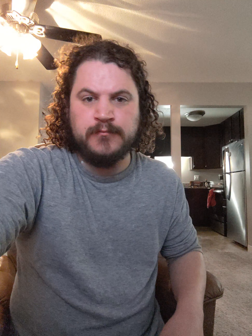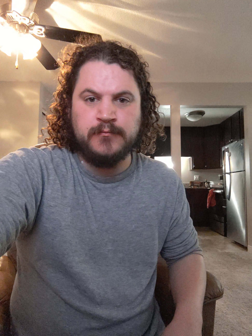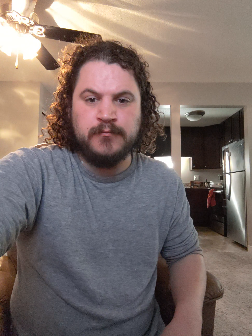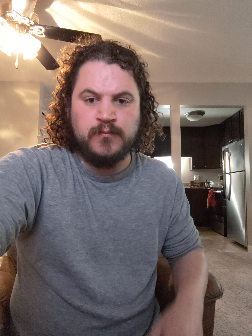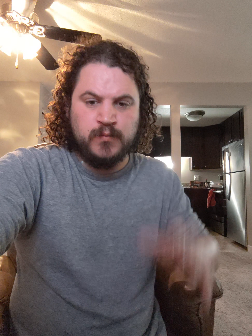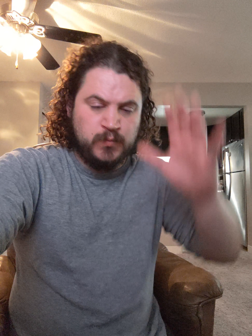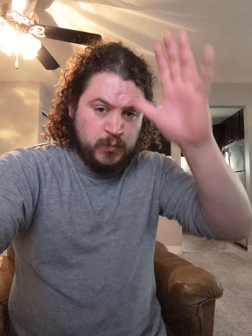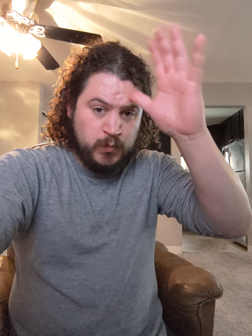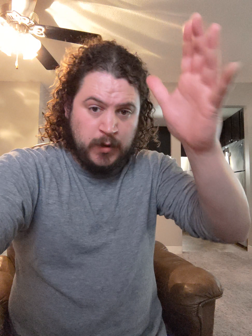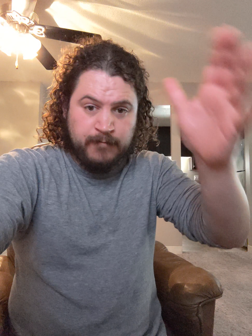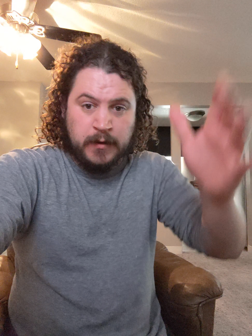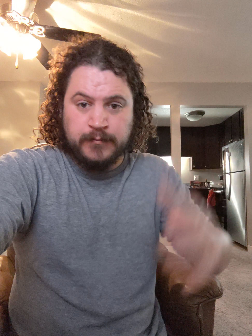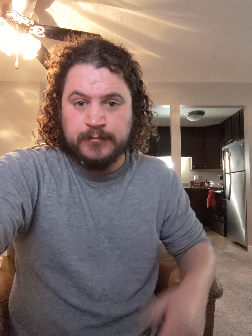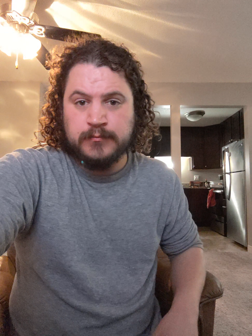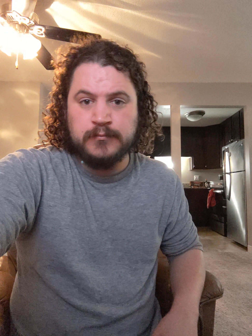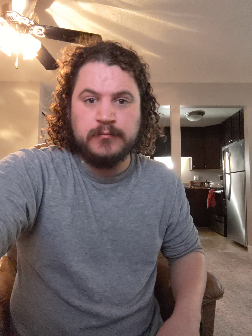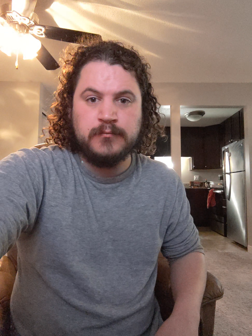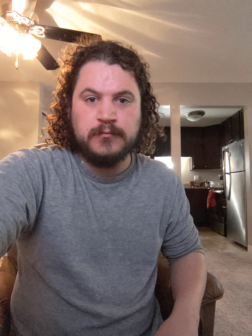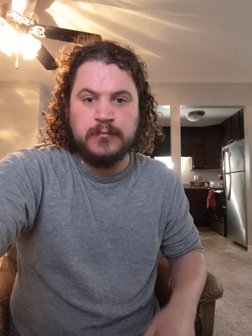grandpa